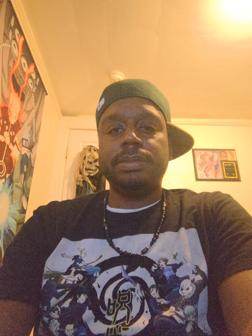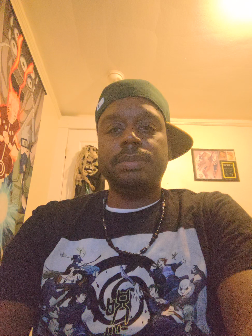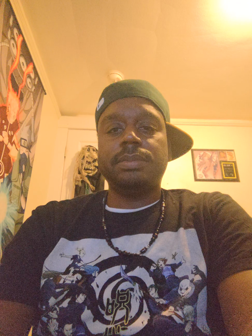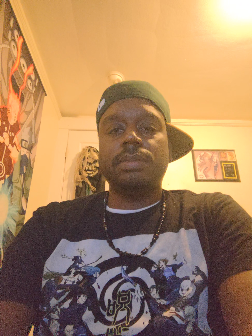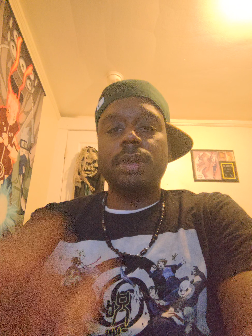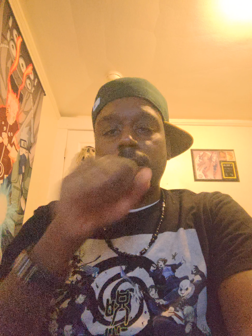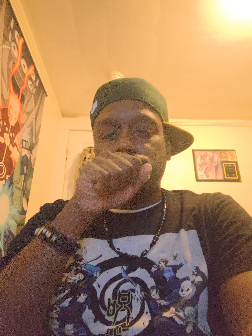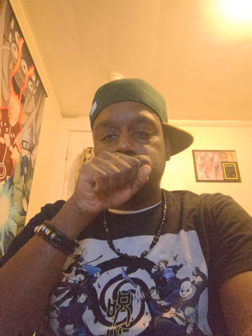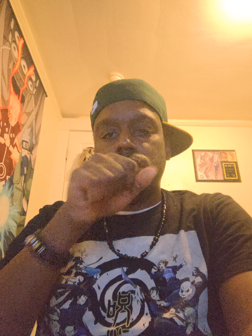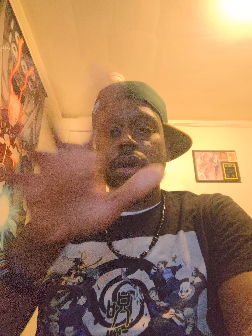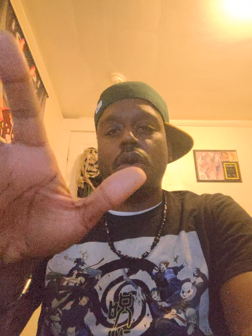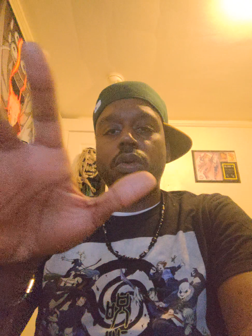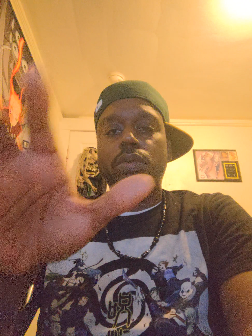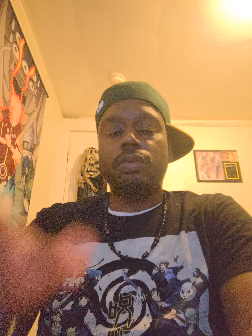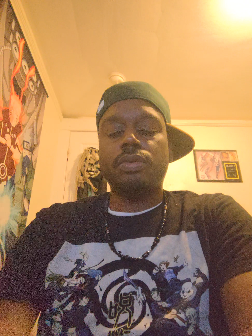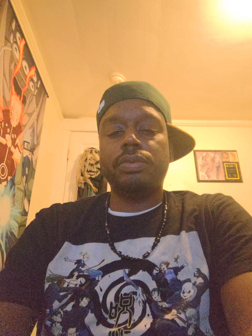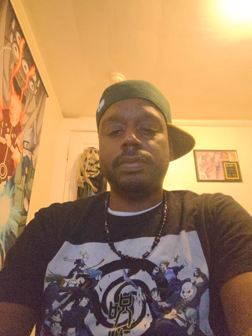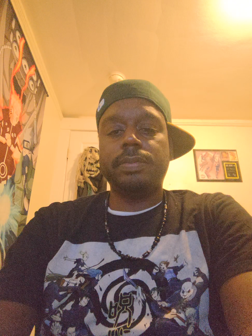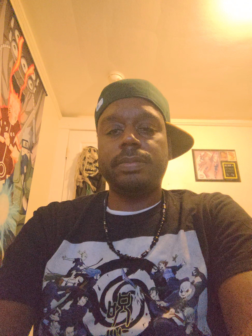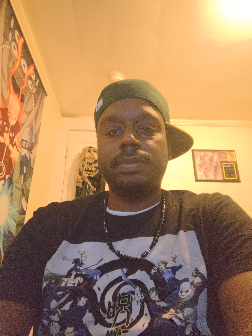blow